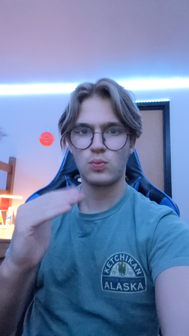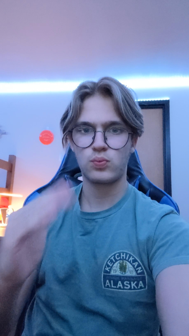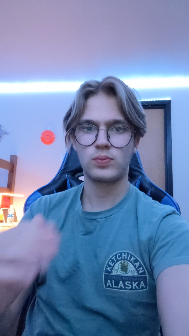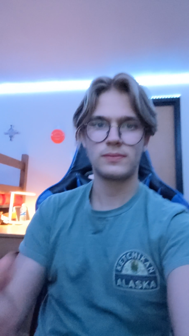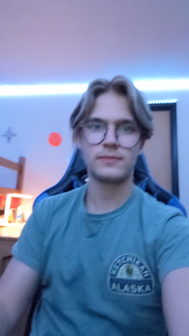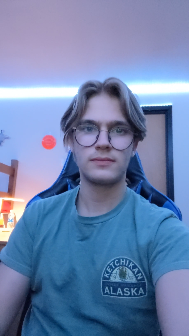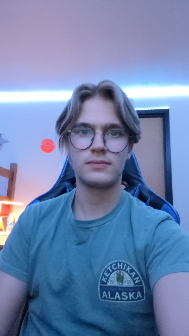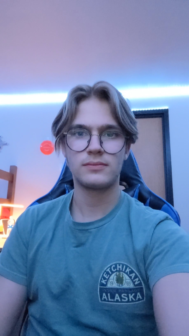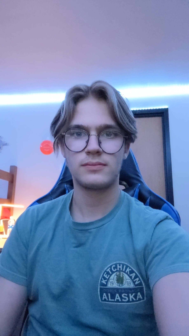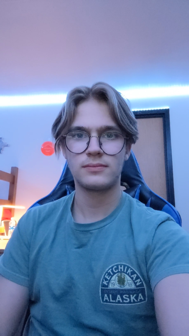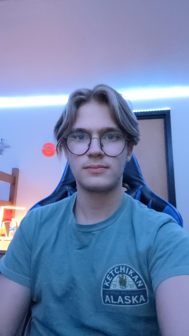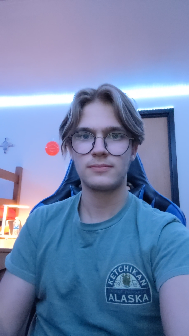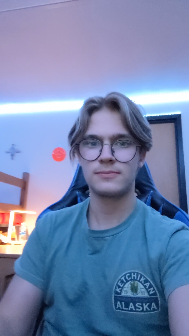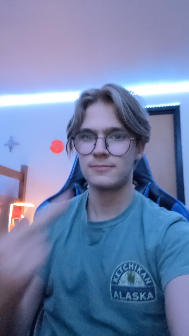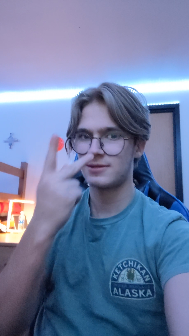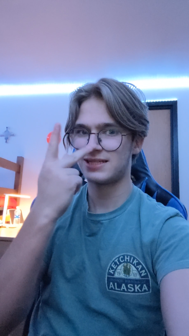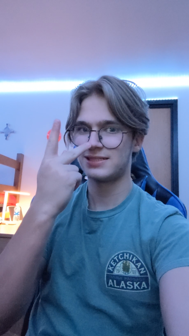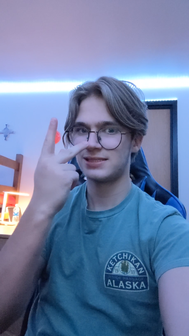penis